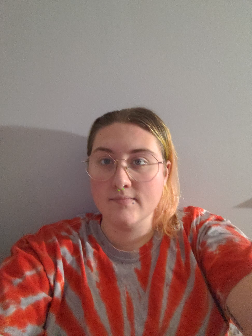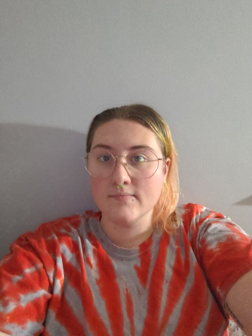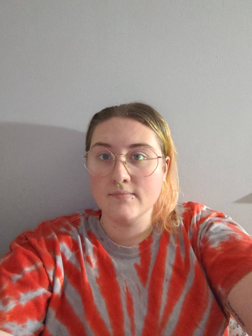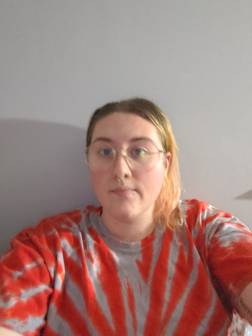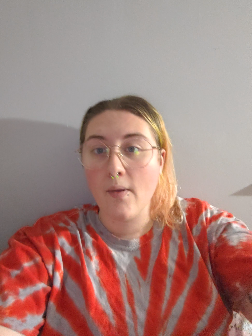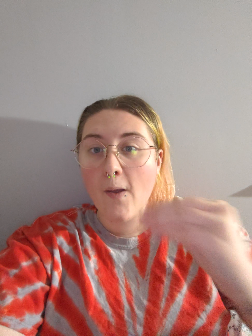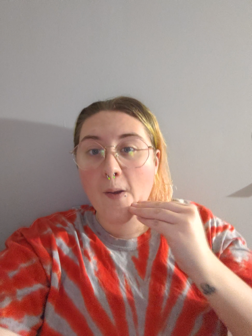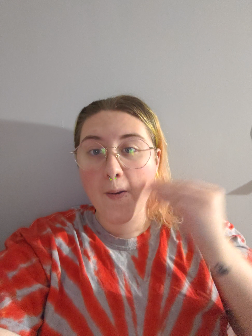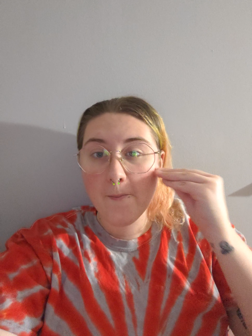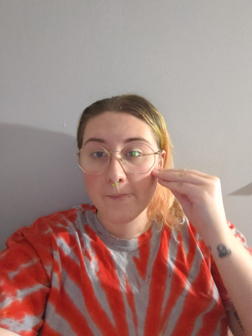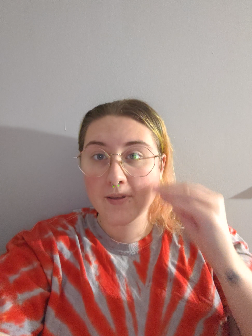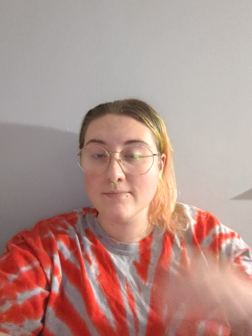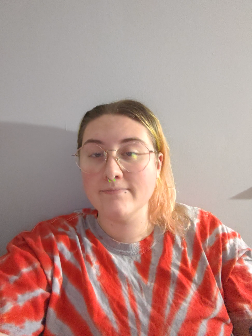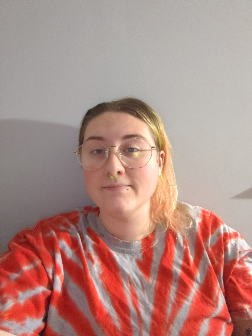home